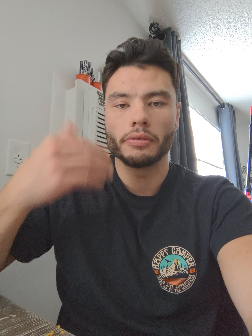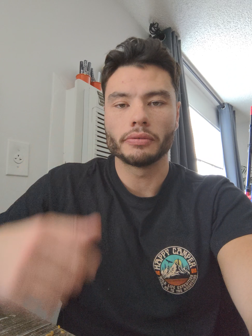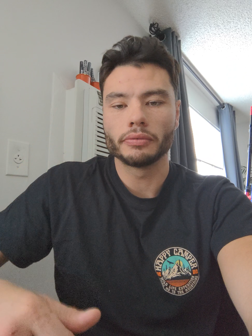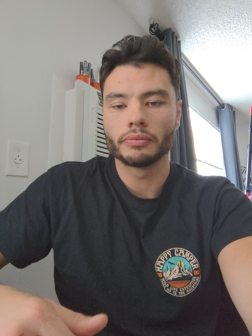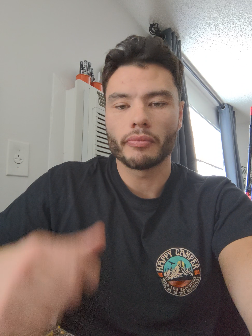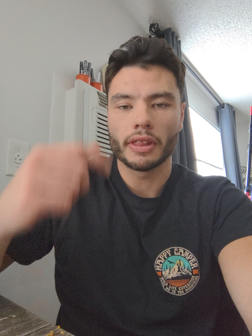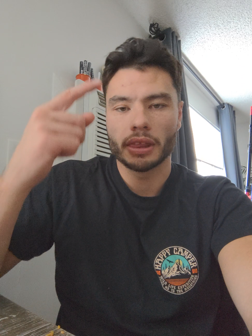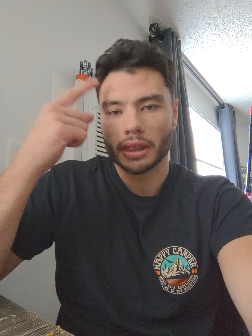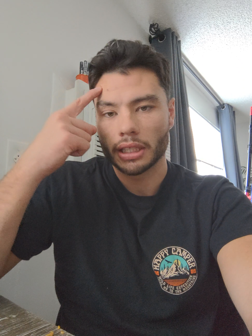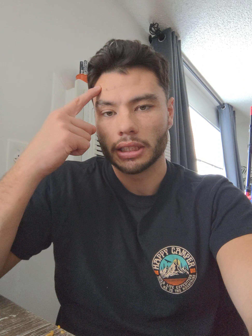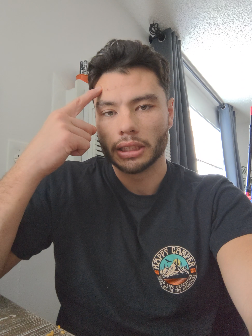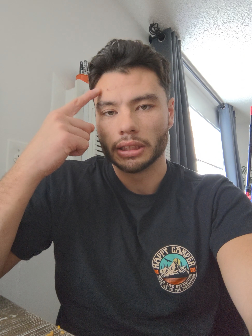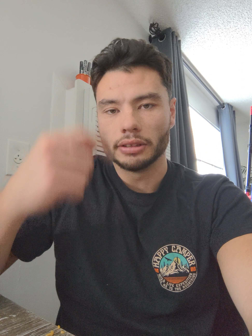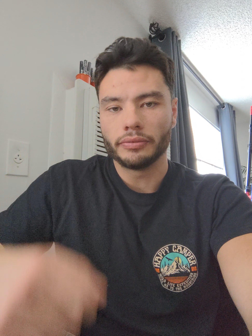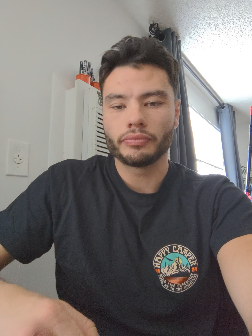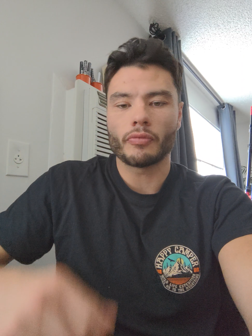think